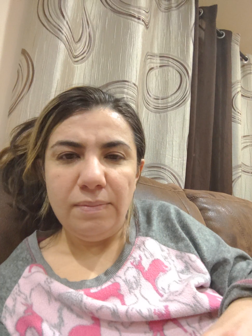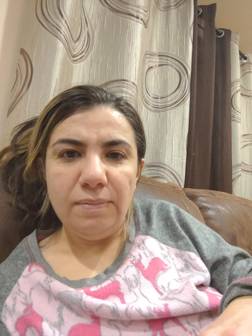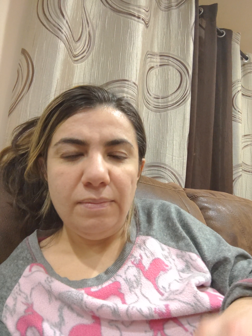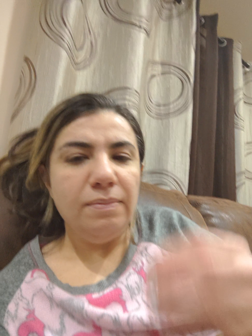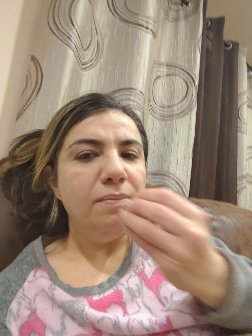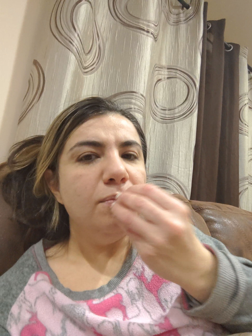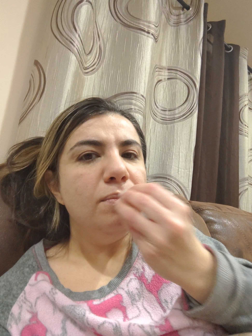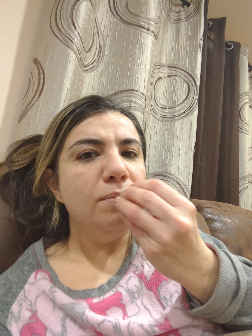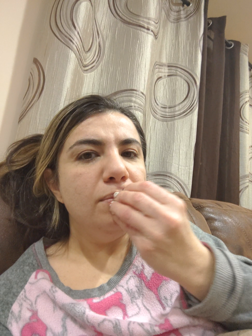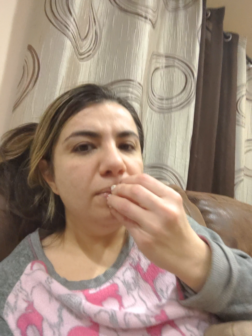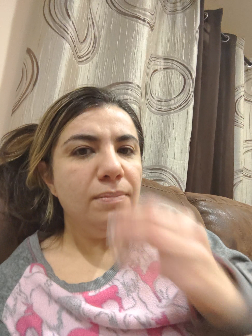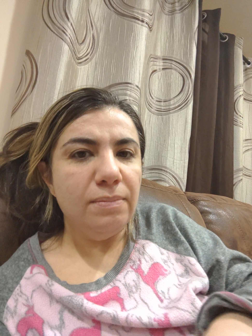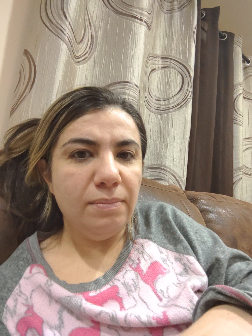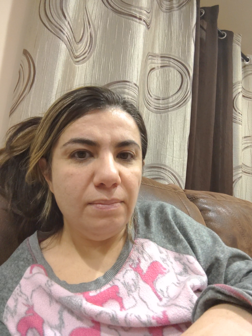food